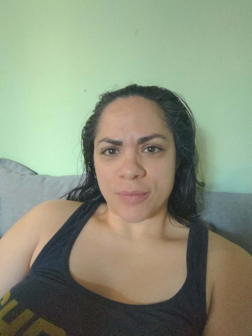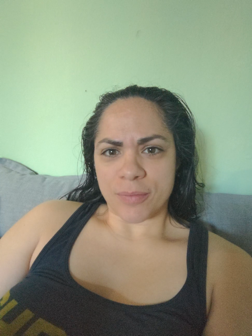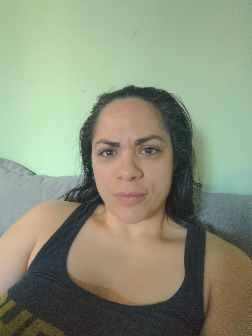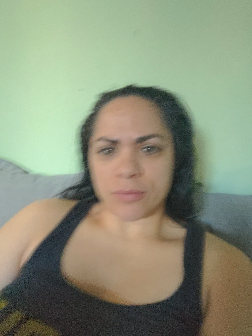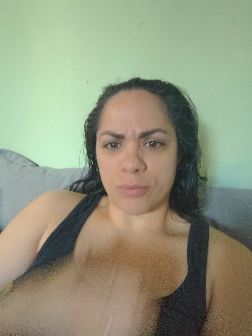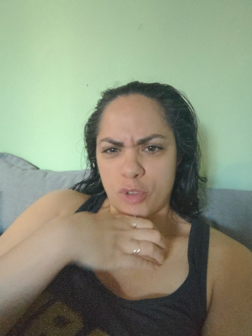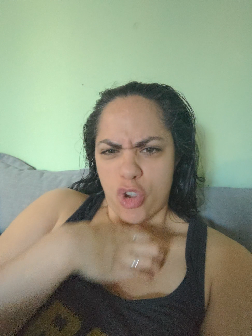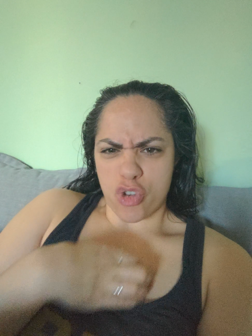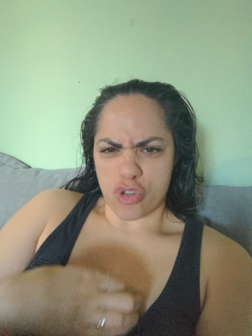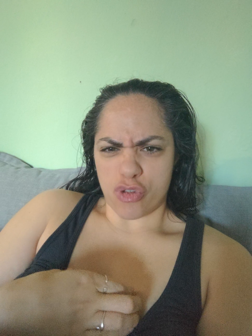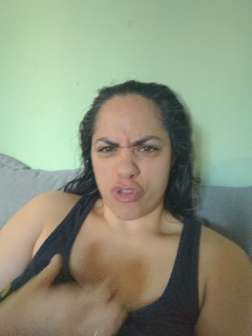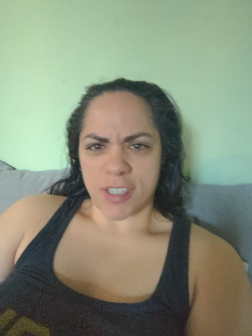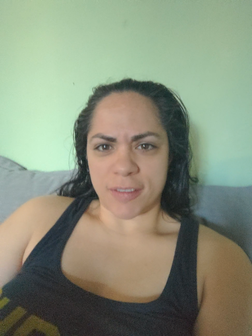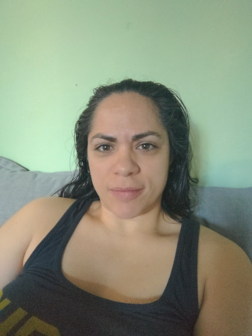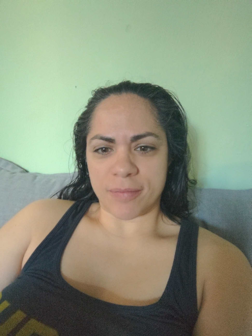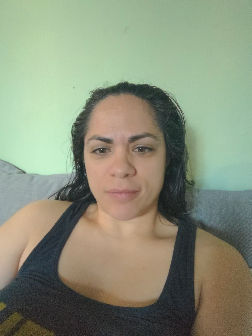hungry